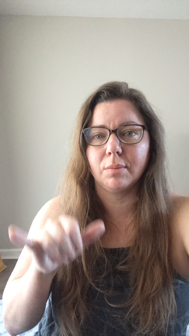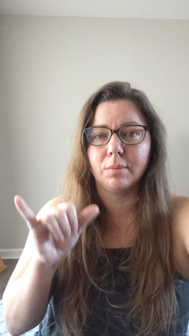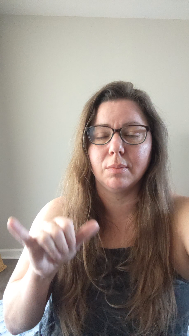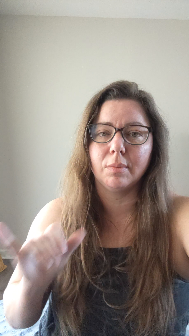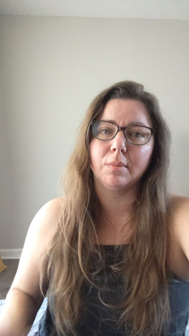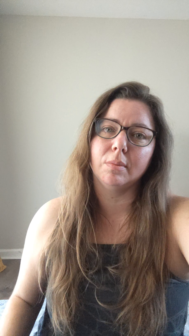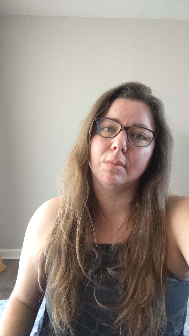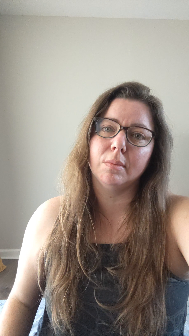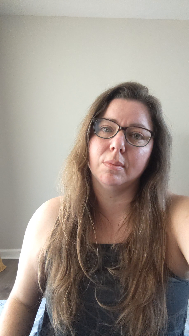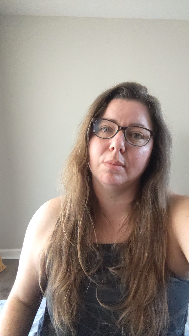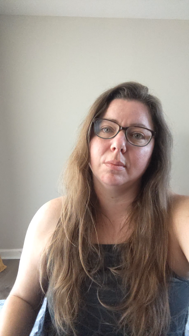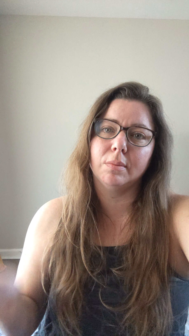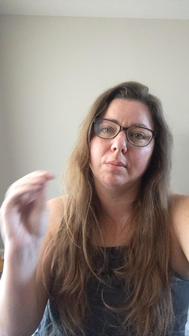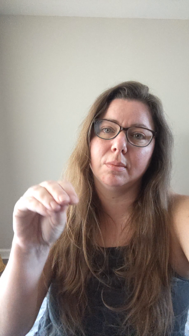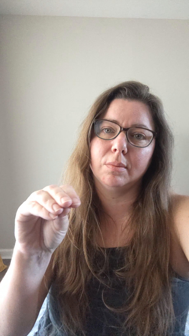put